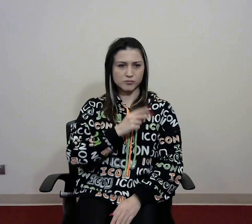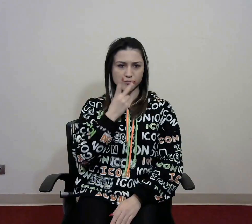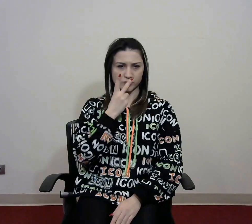görmək